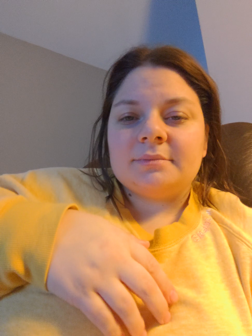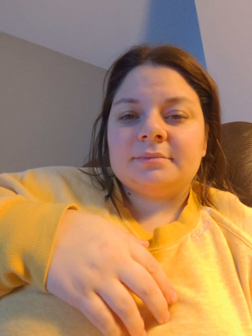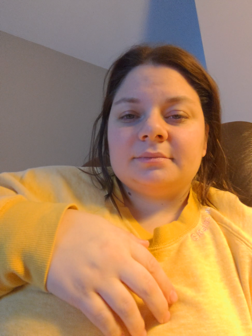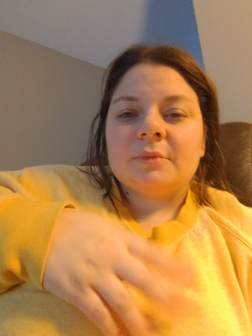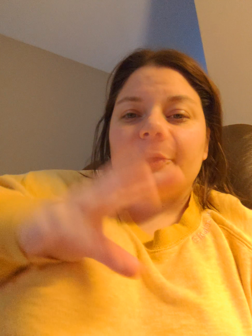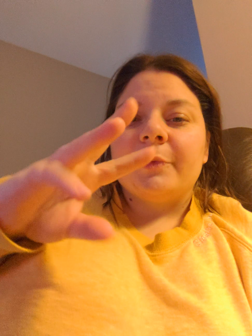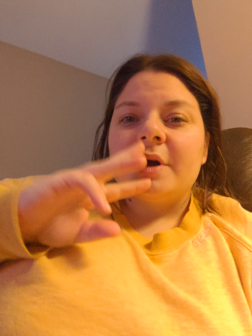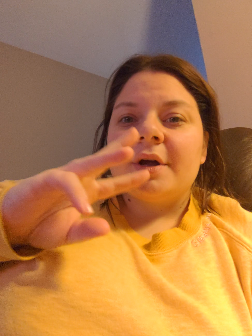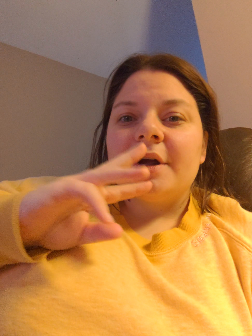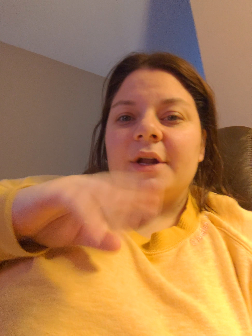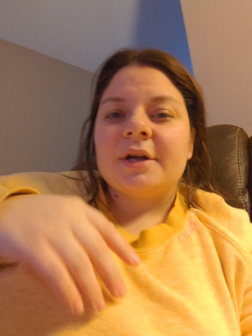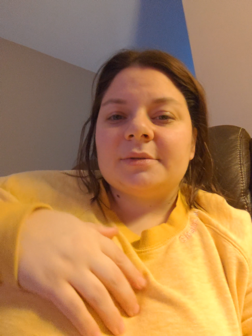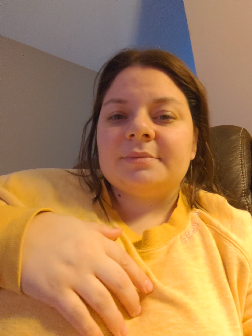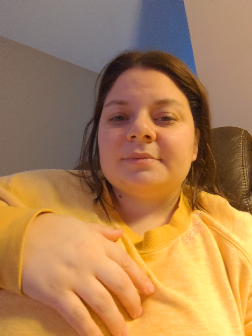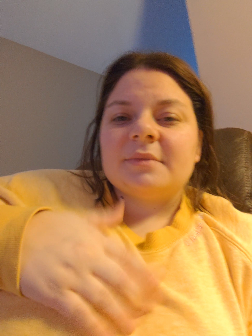water